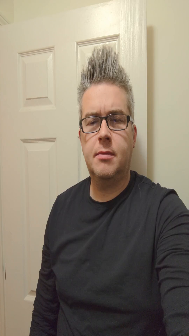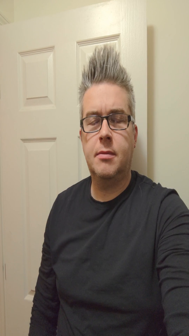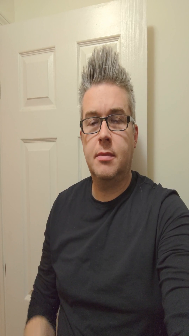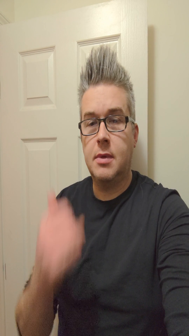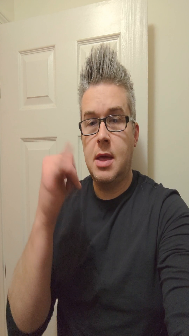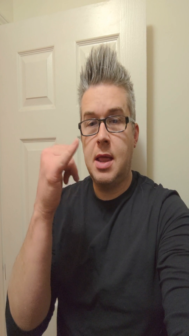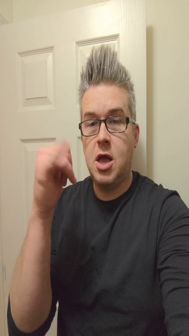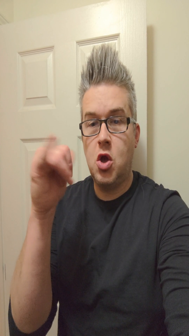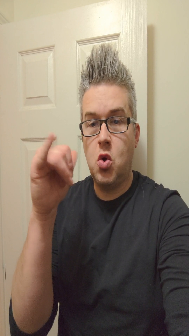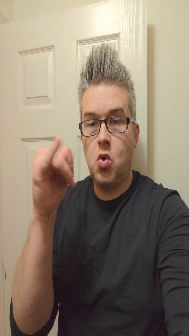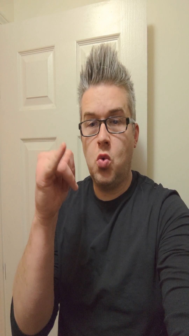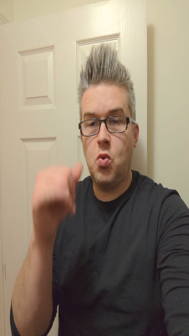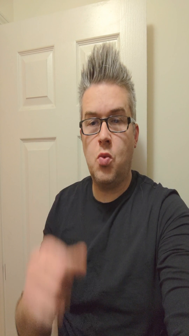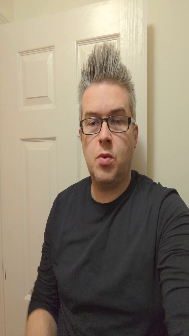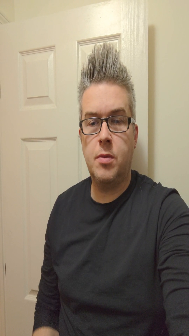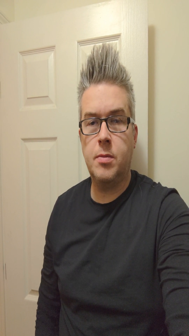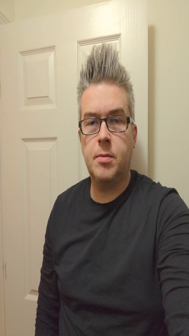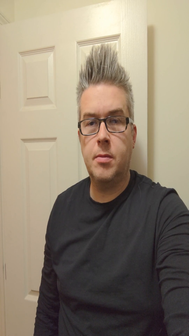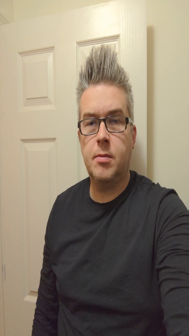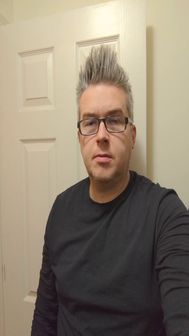yellow